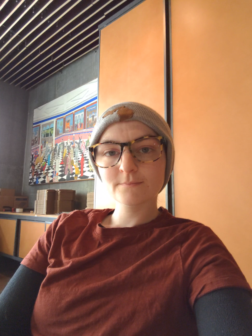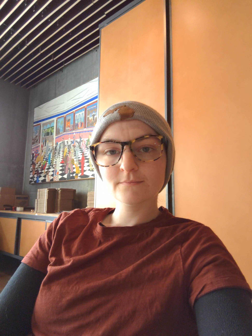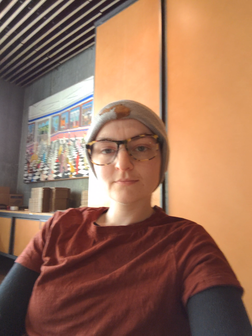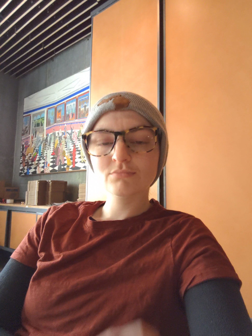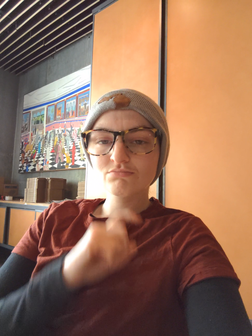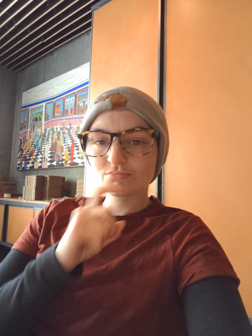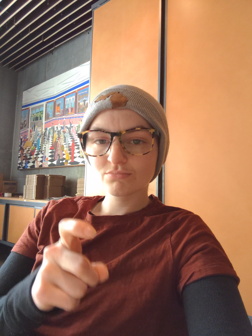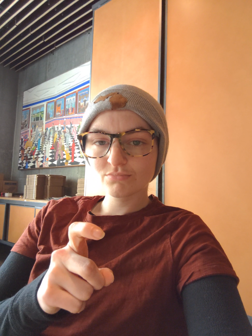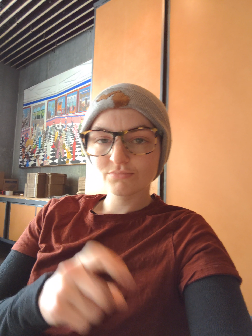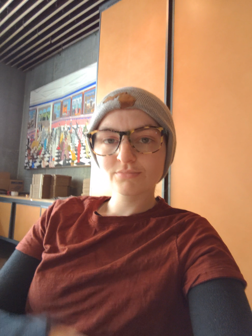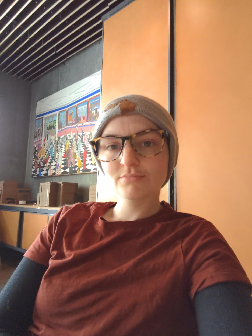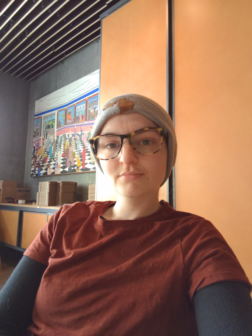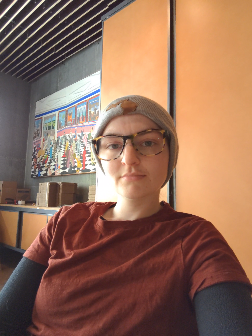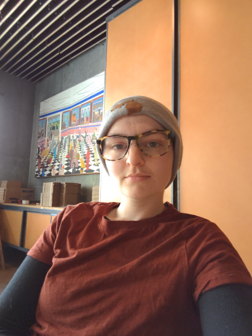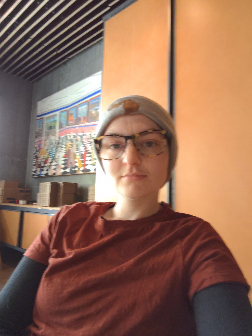garbage